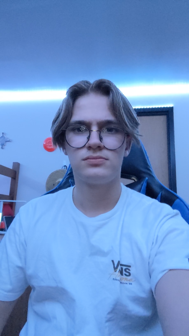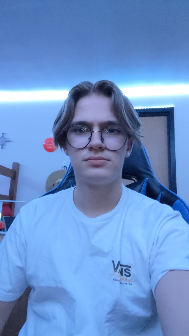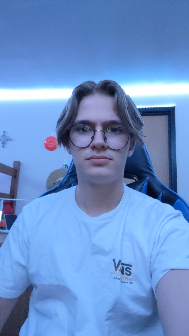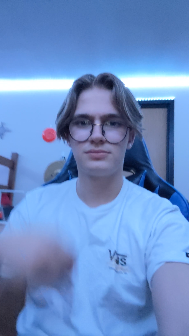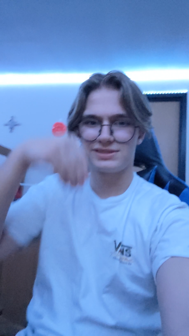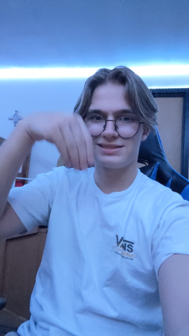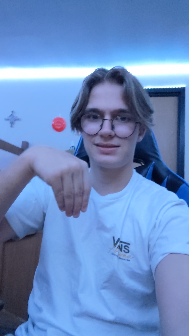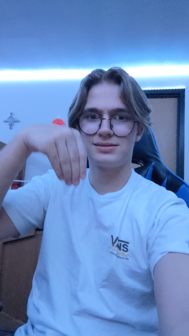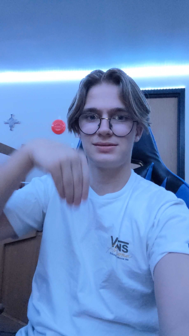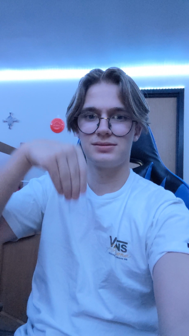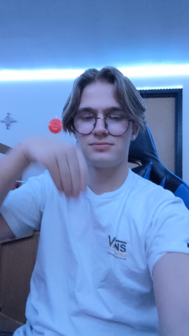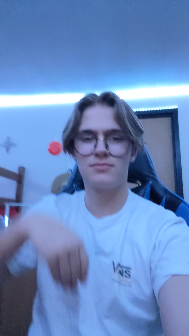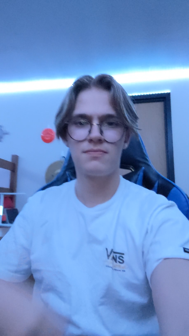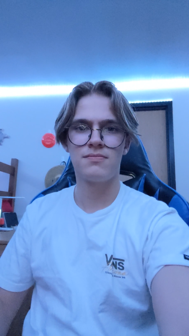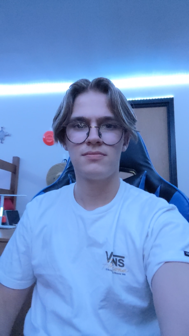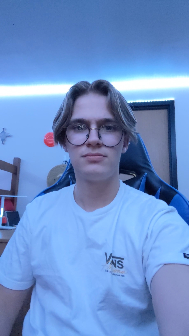inside